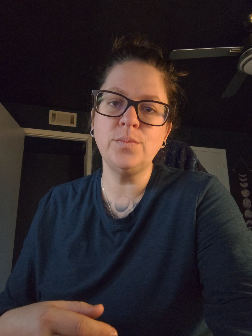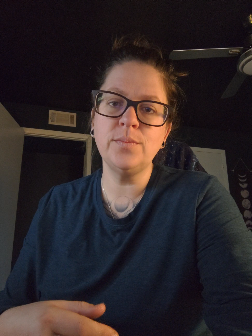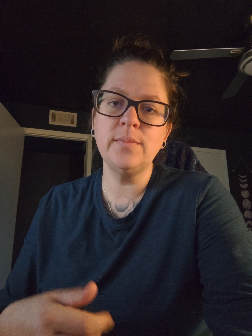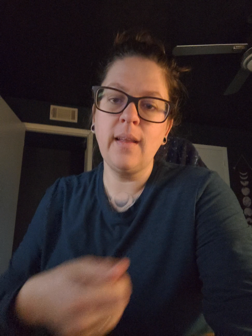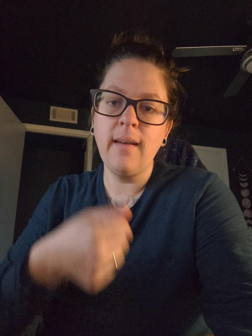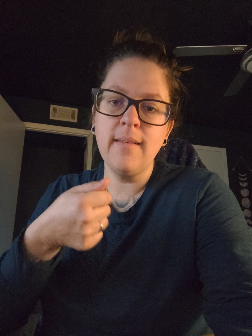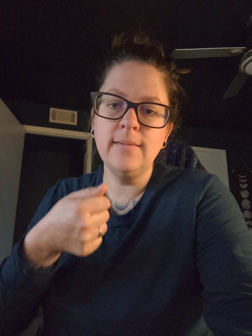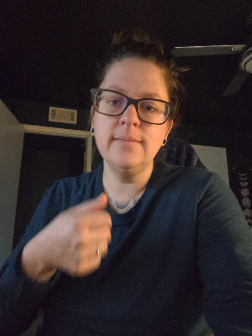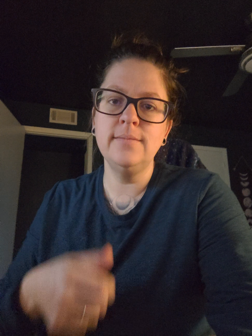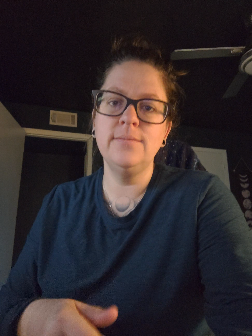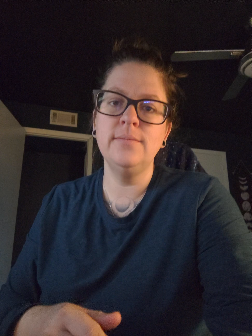hide